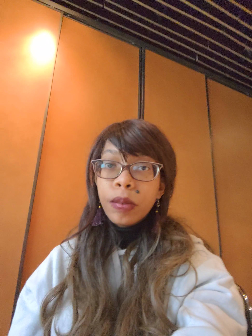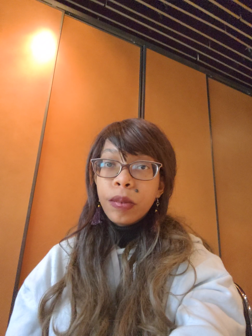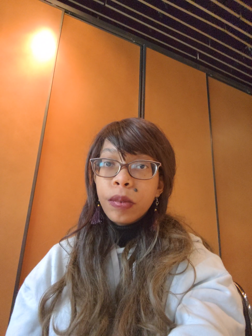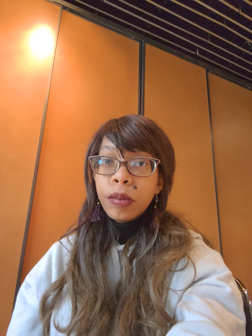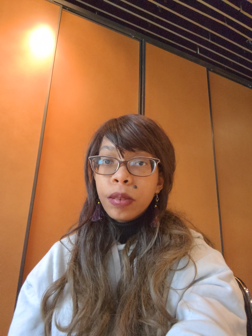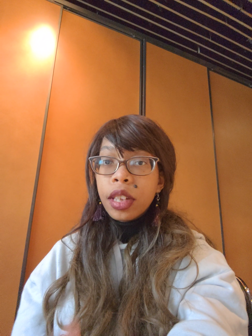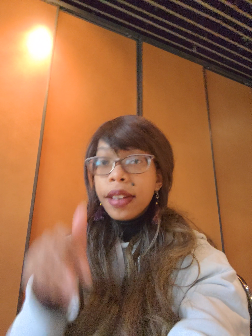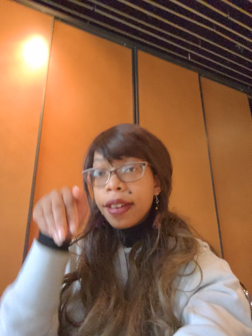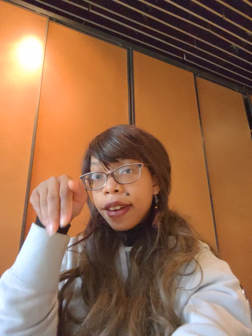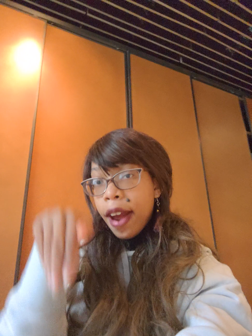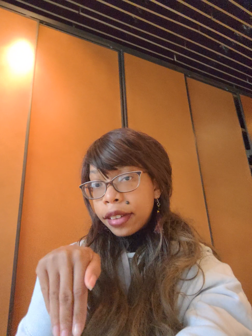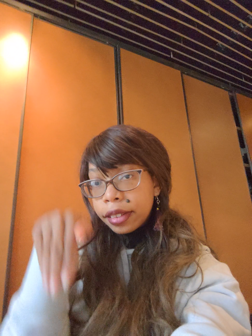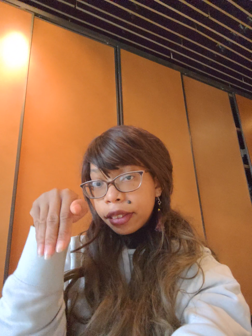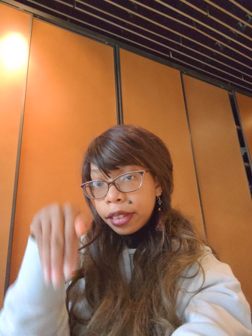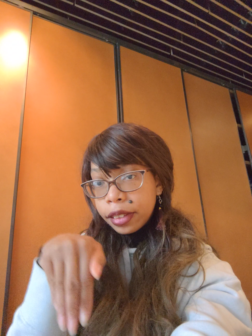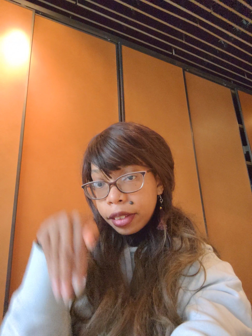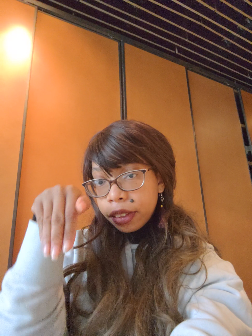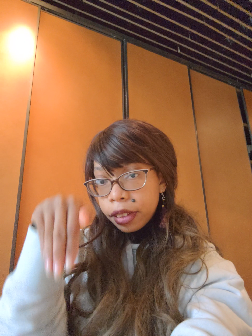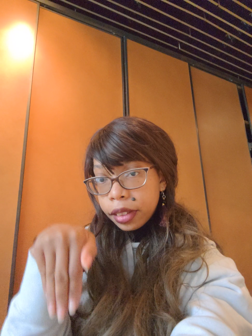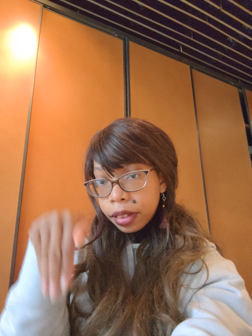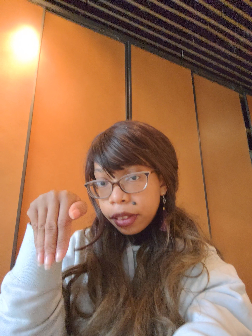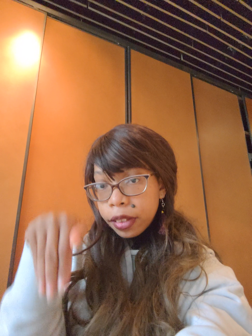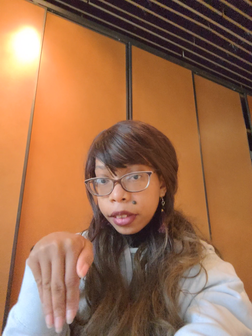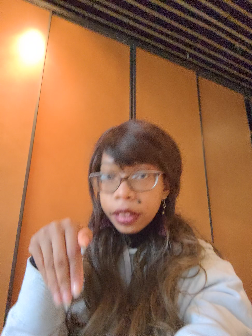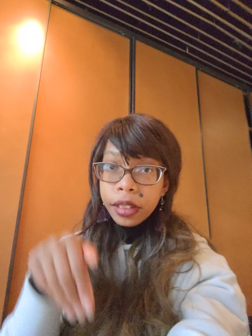night